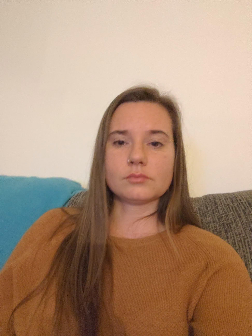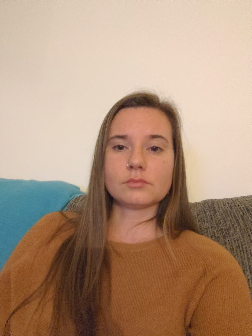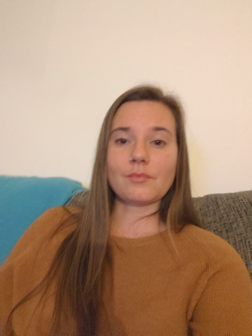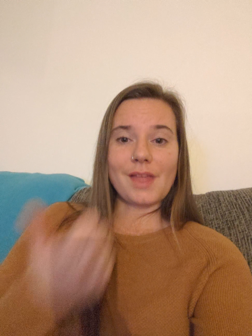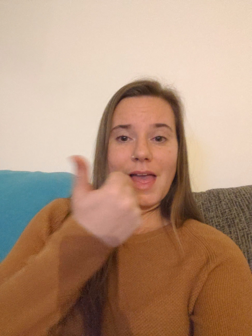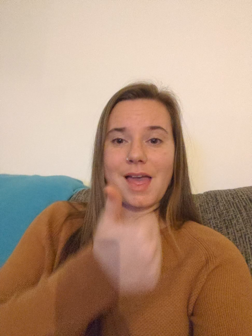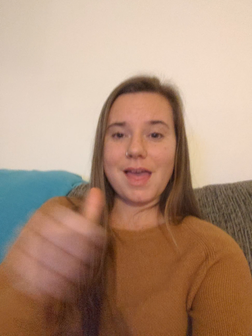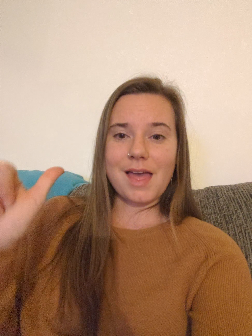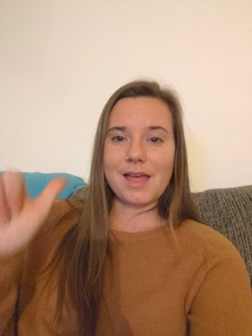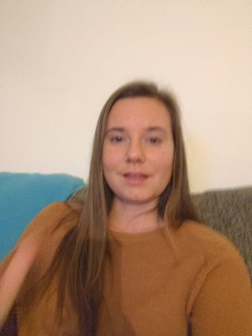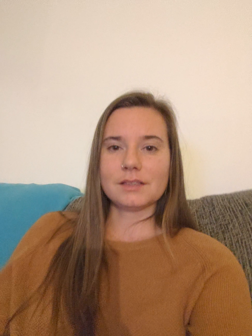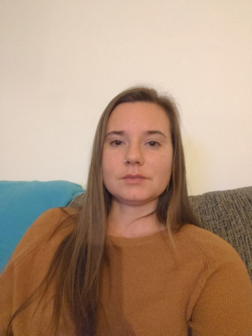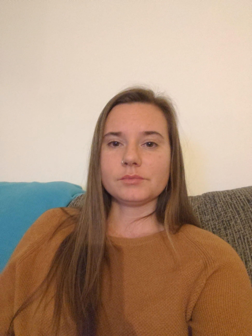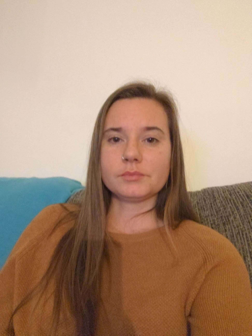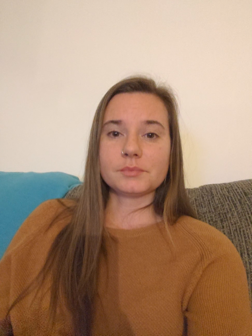any